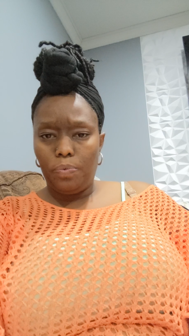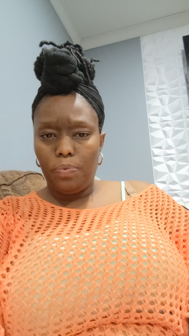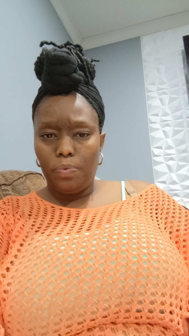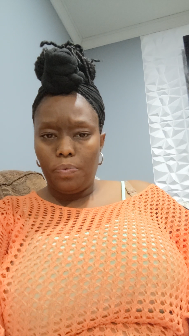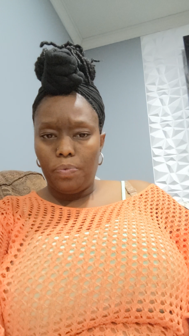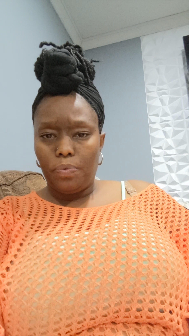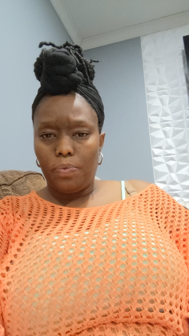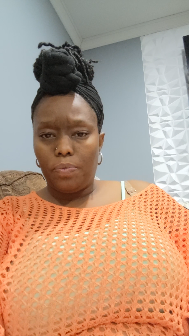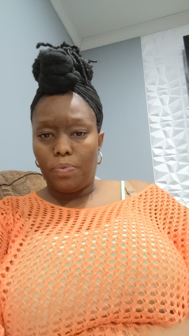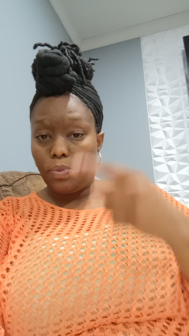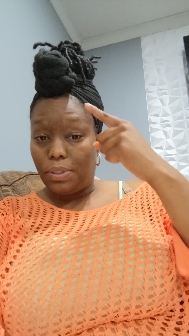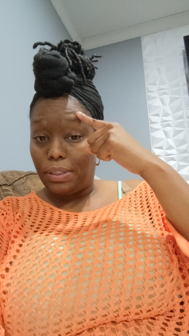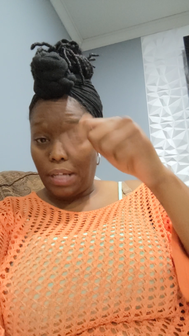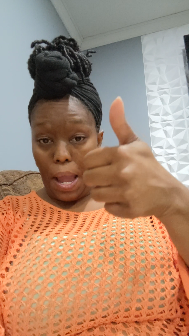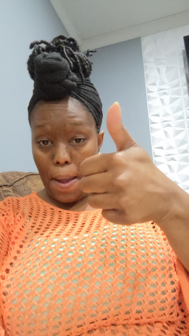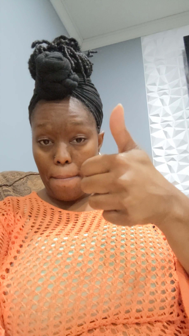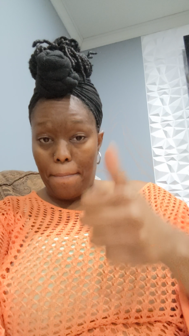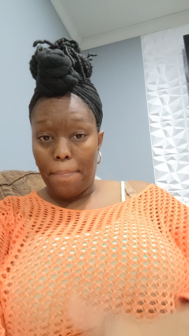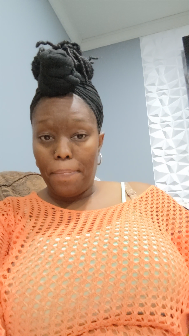dime